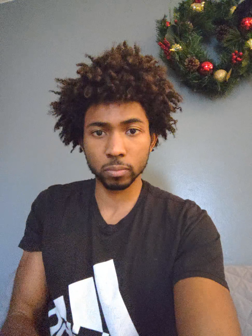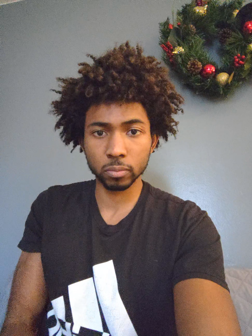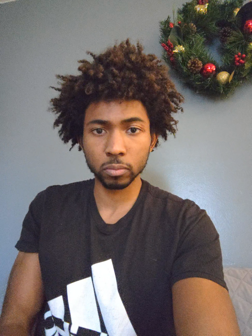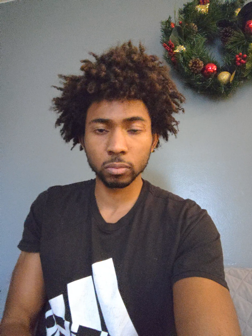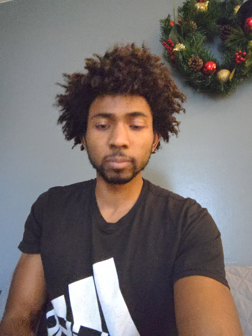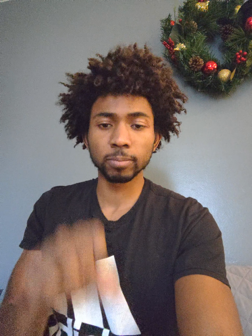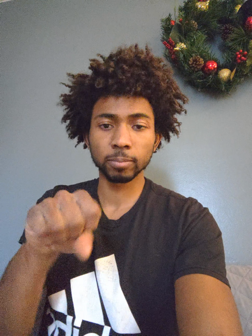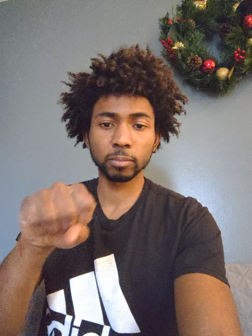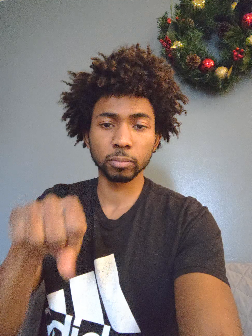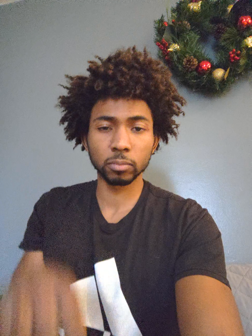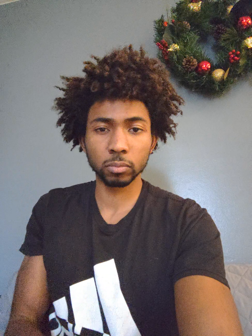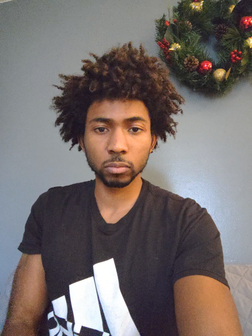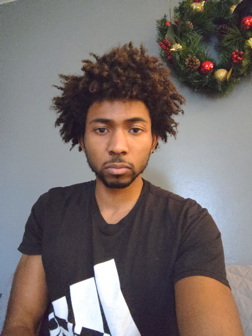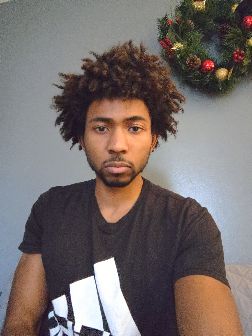yes